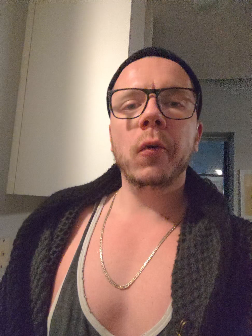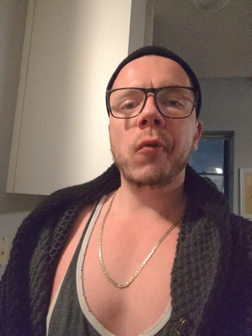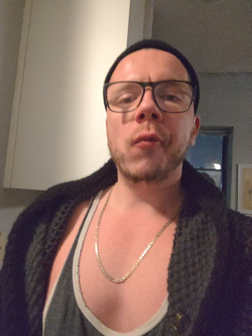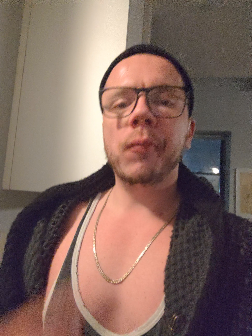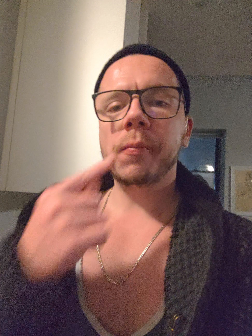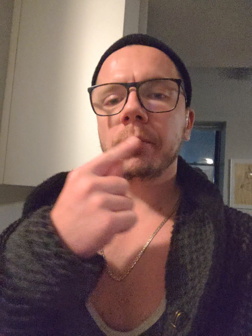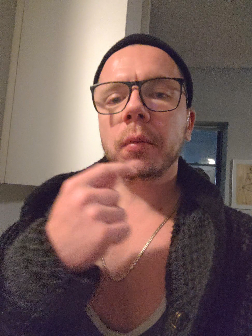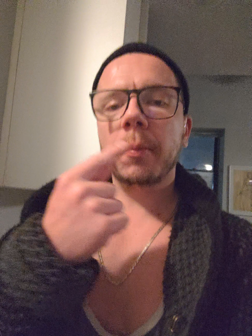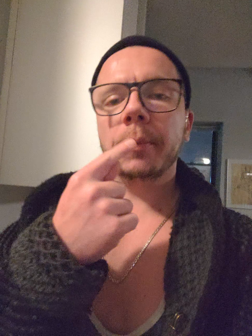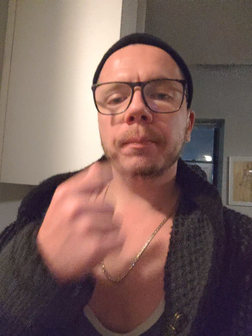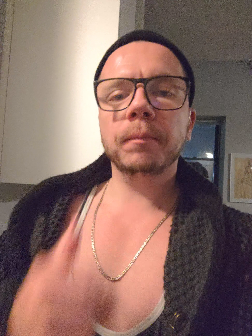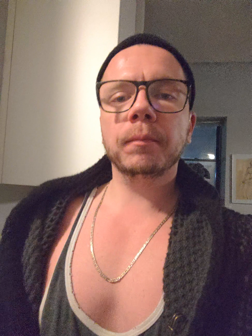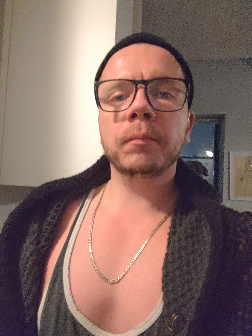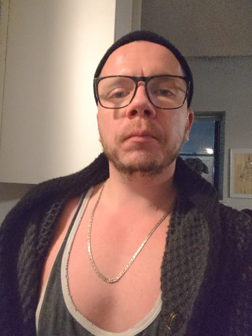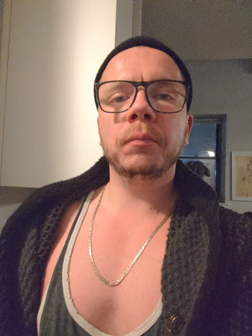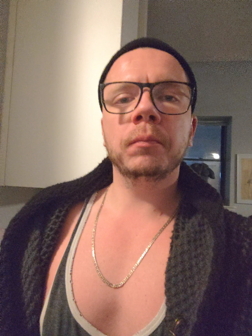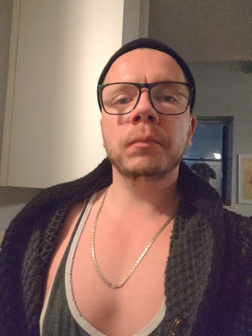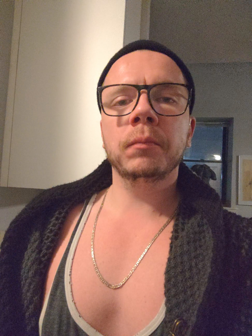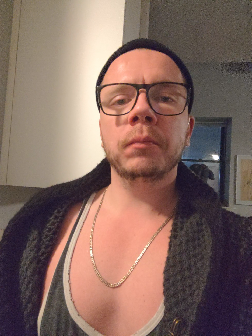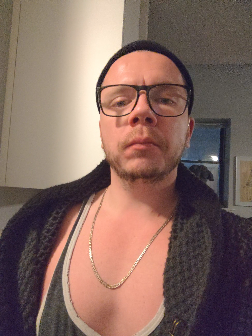lips